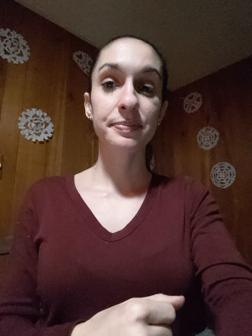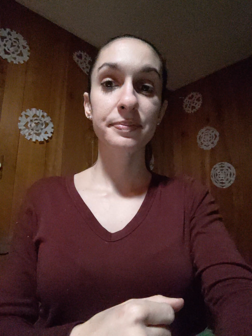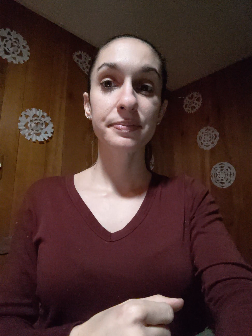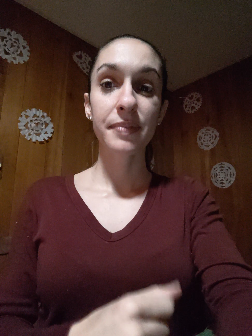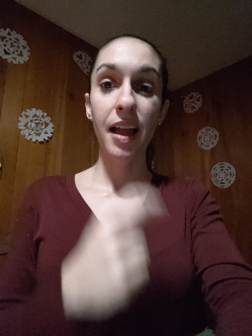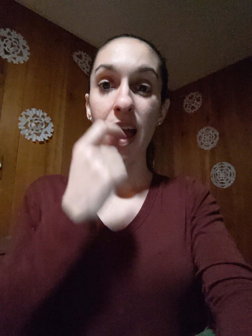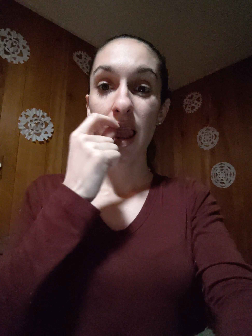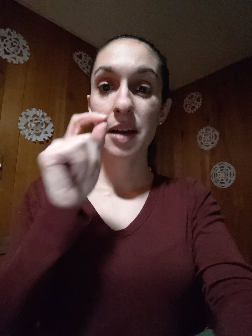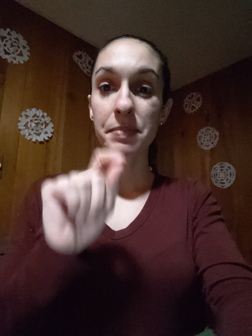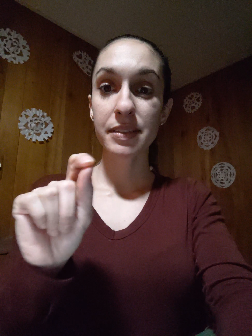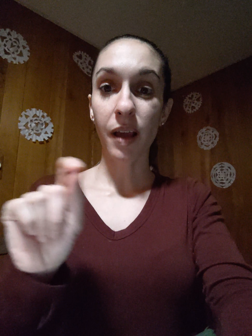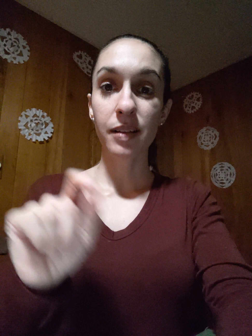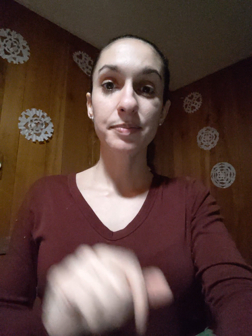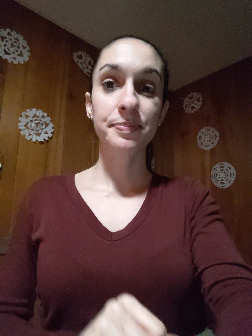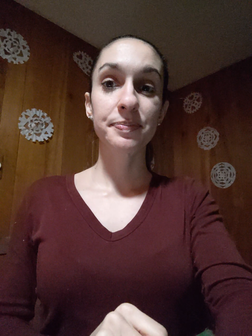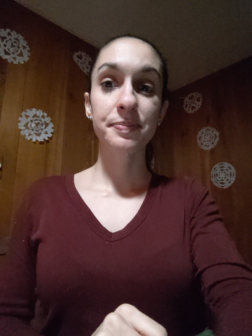pencil